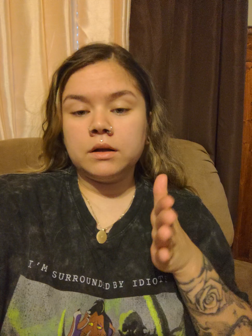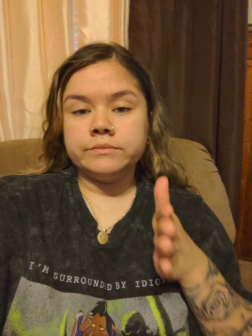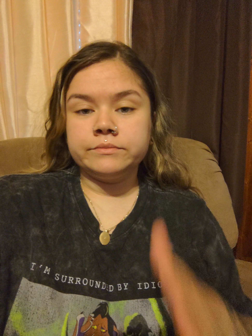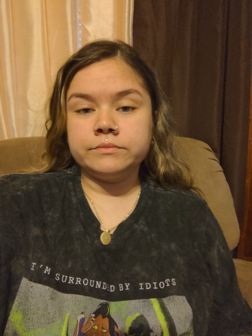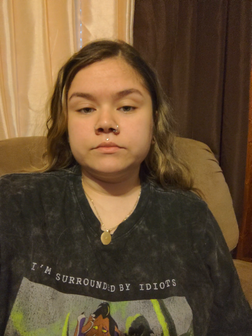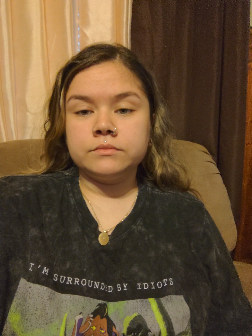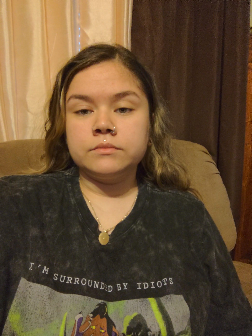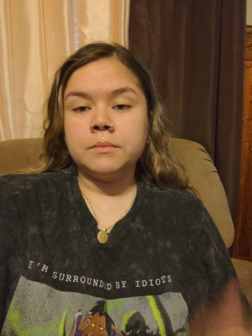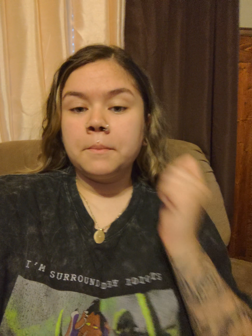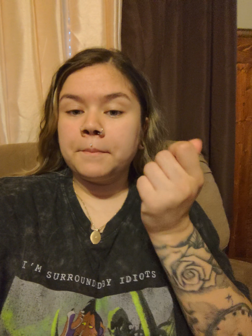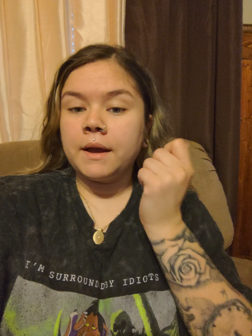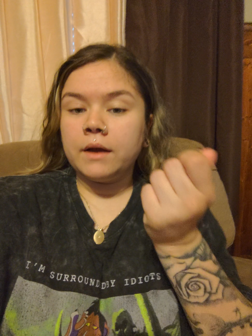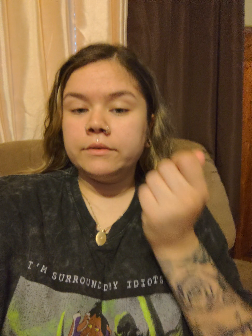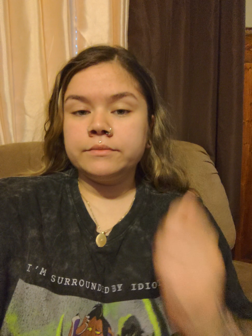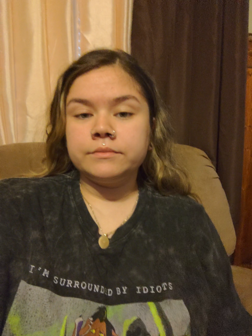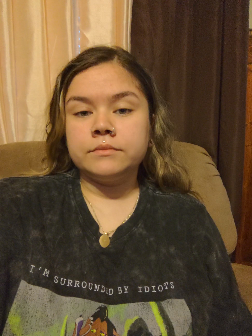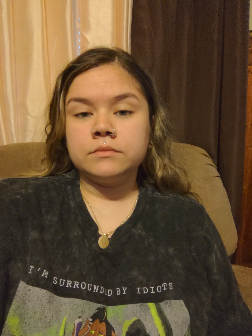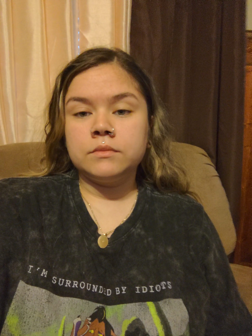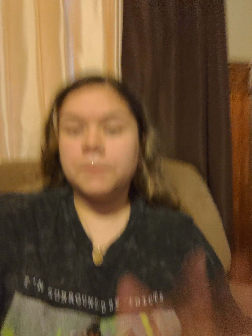bat